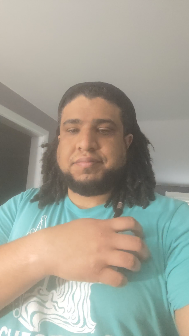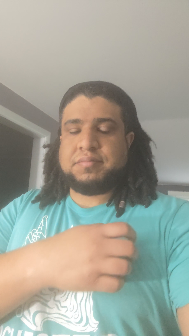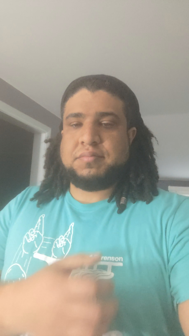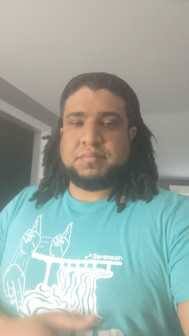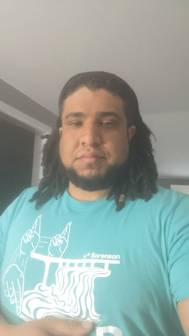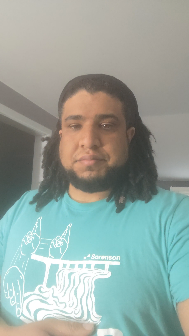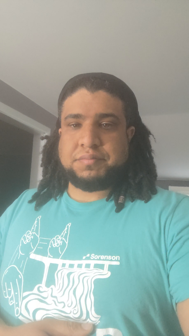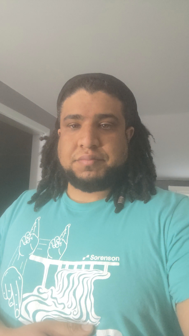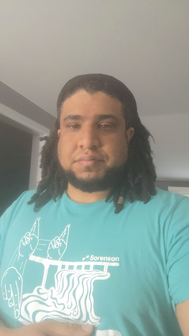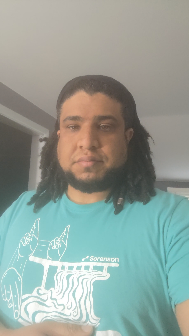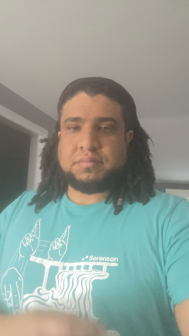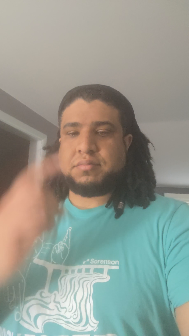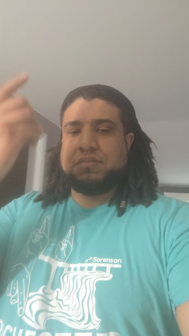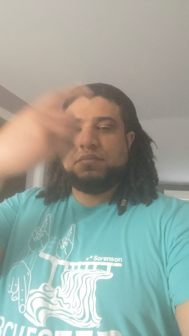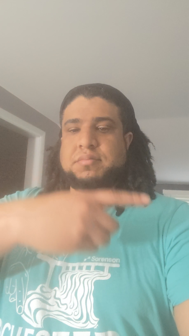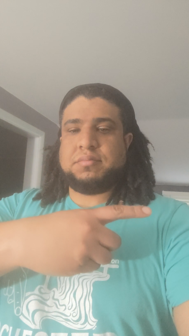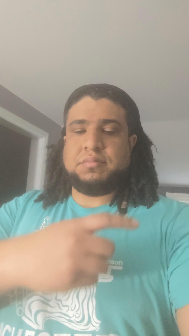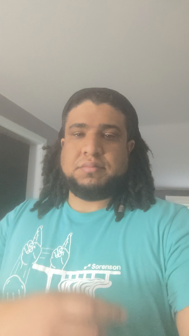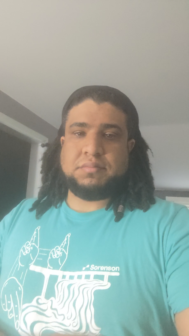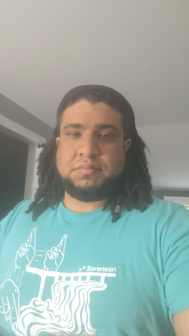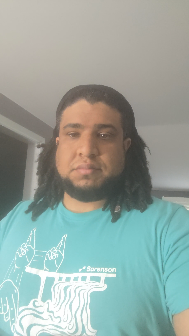day